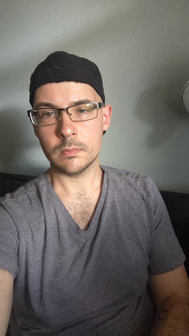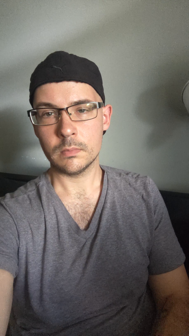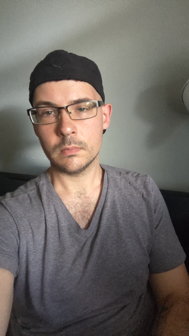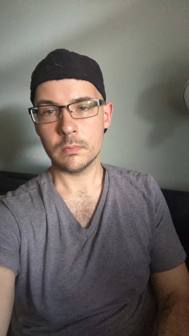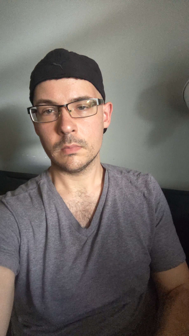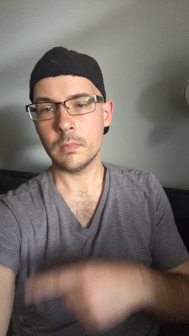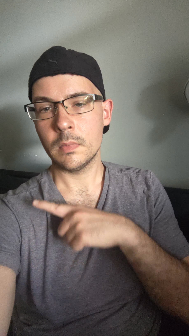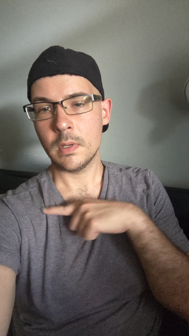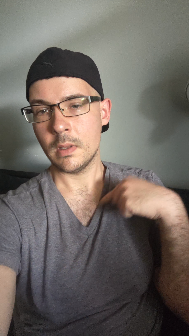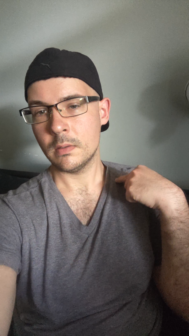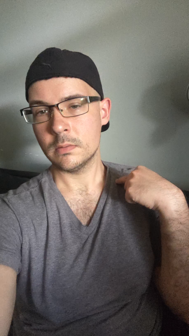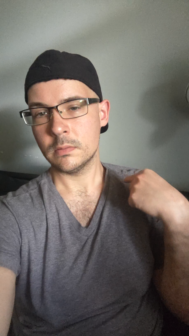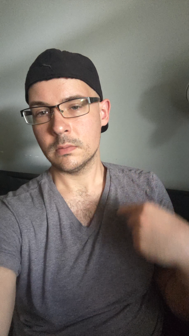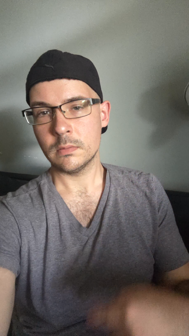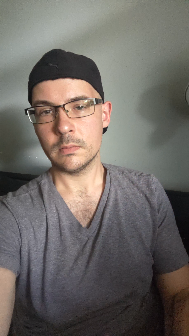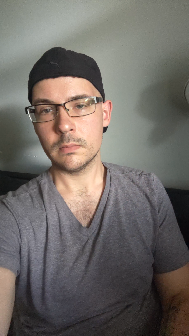necklace